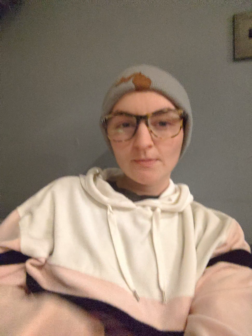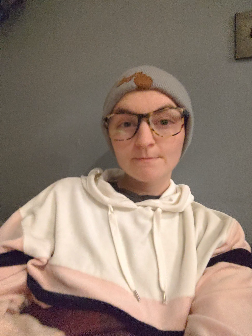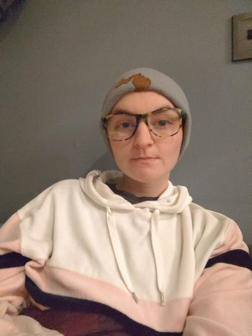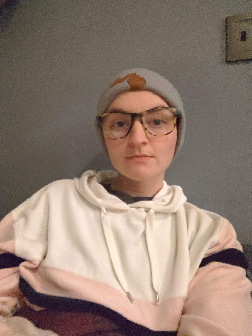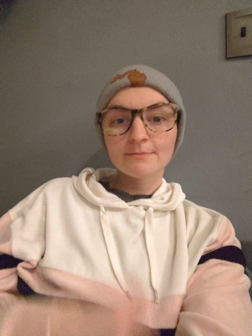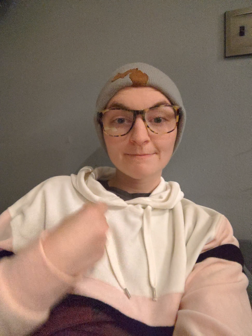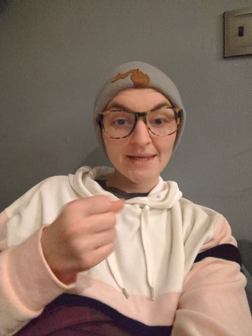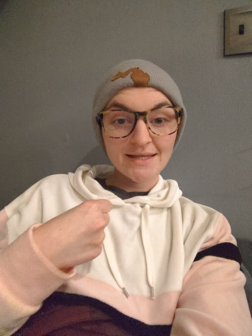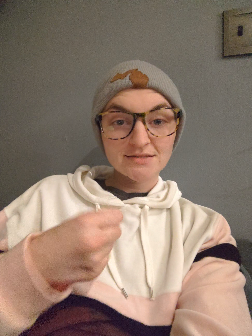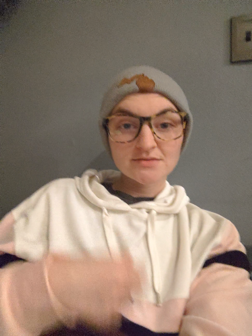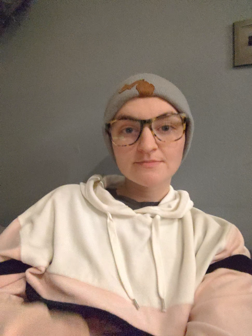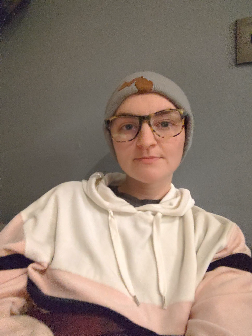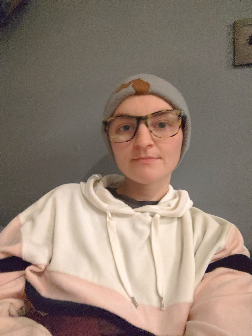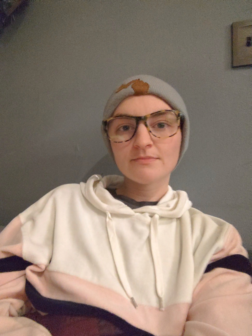make